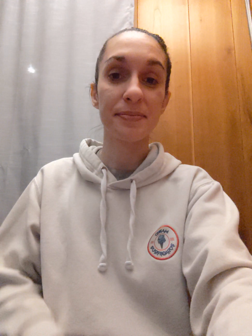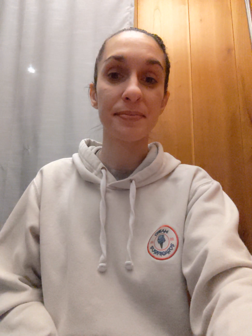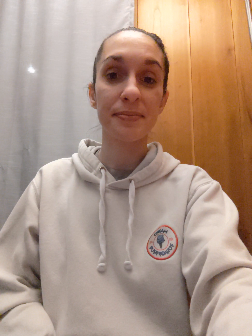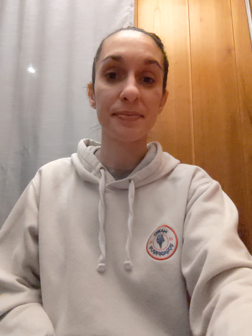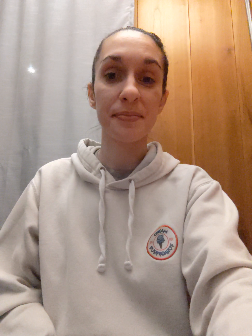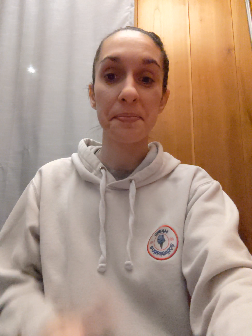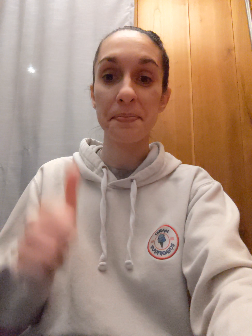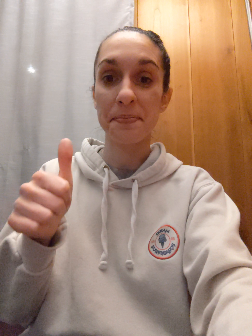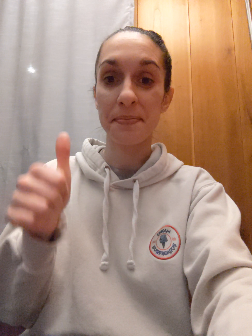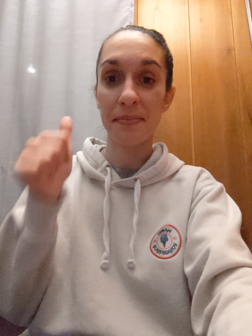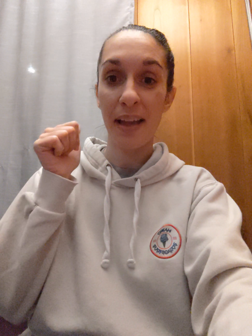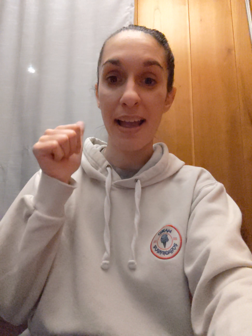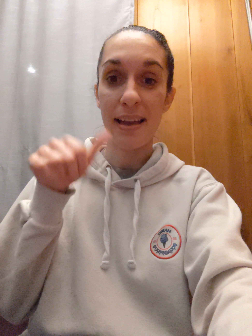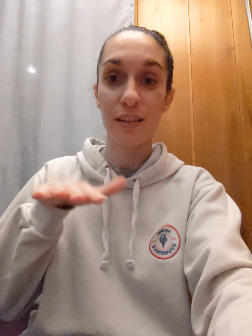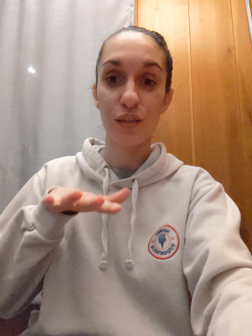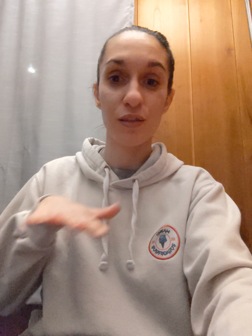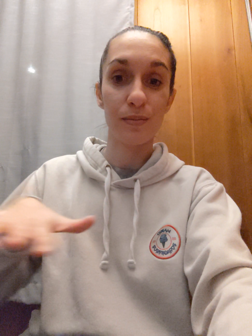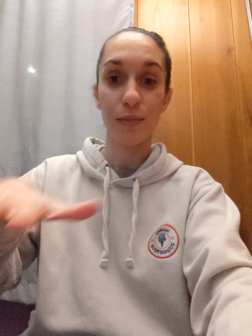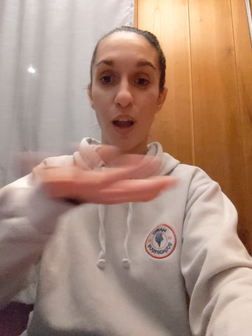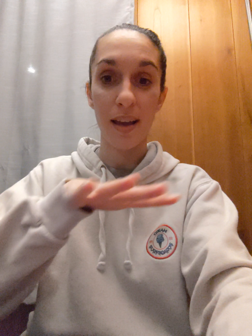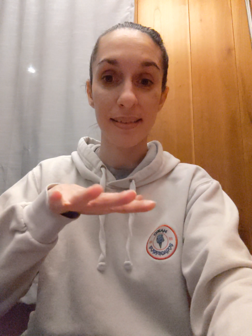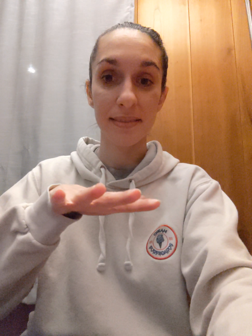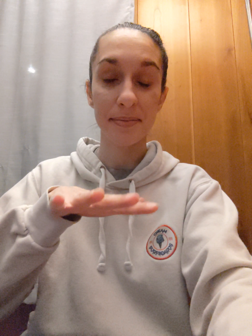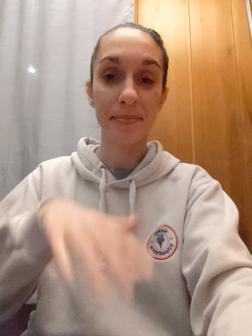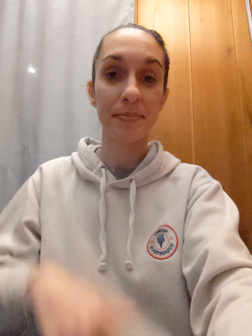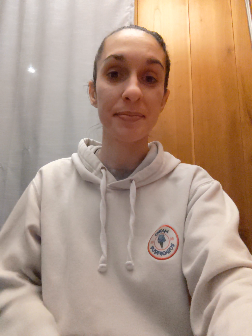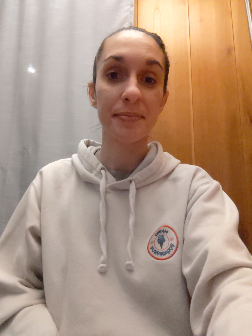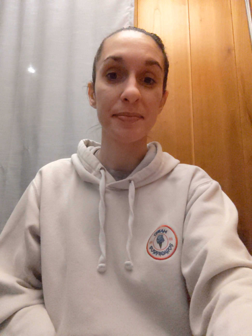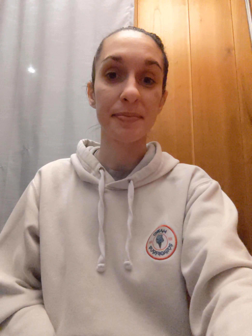backyard